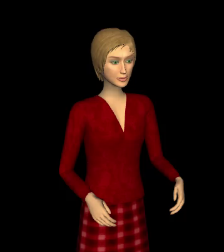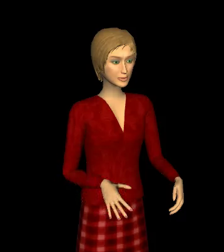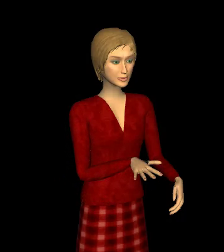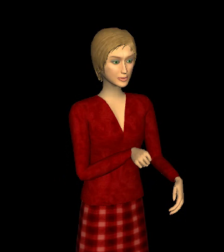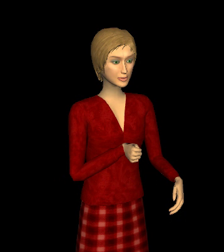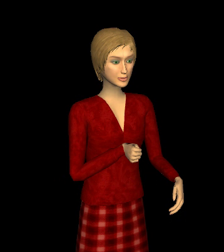يأخذ